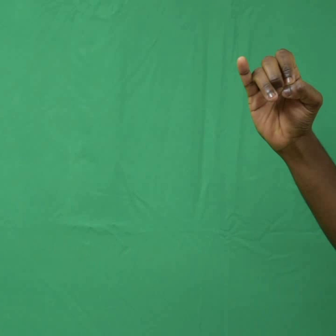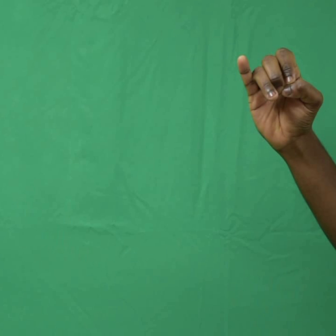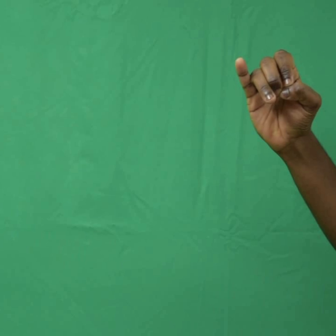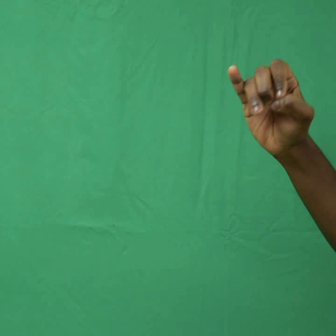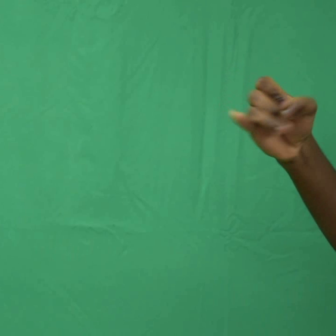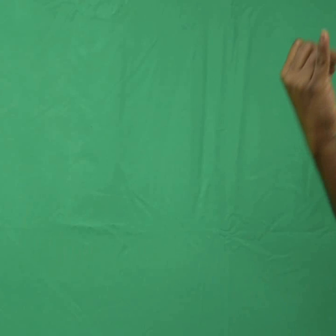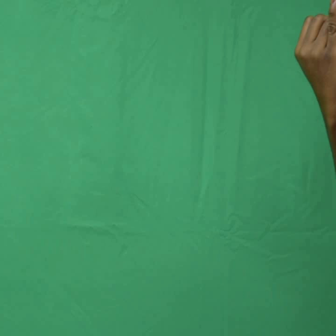J